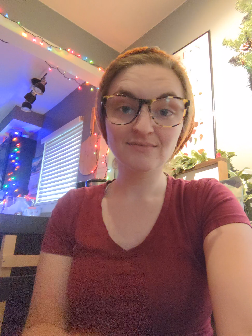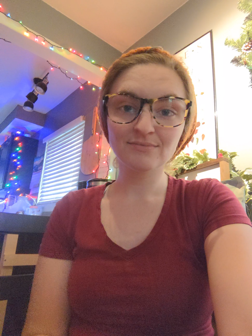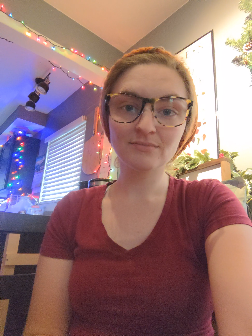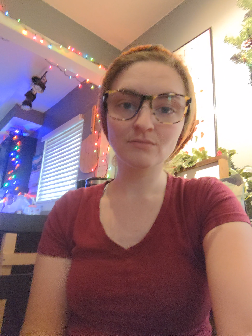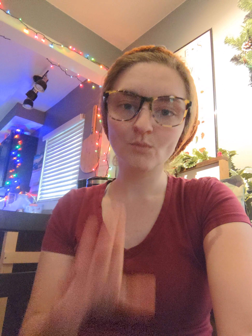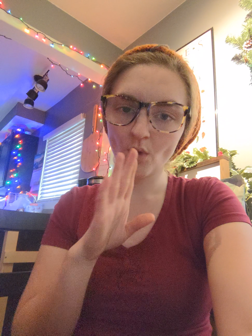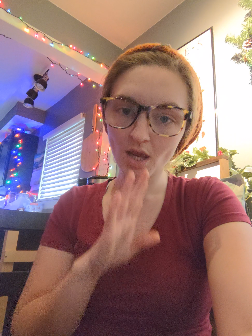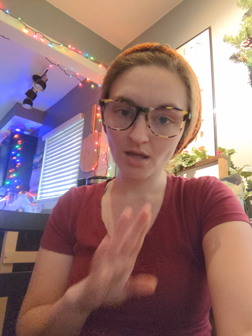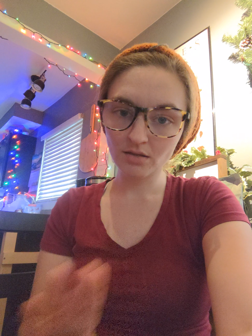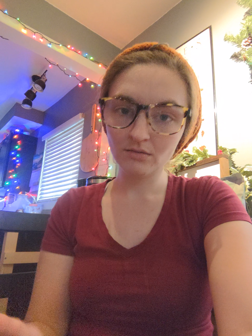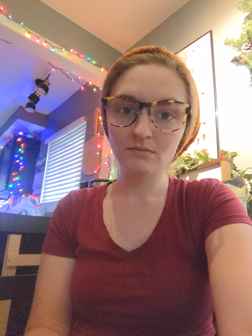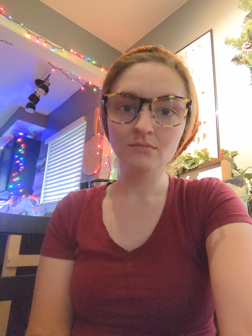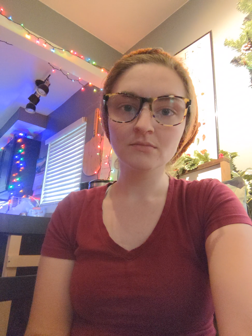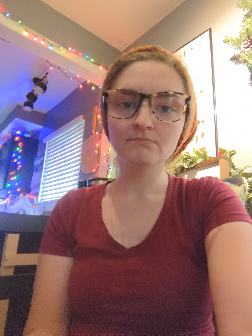quiet